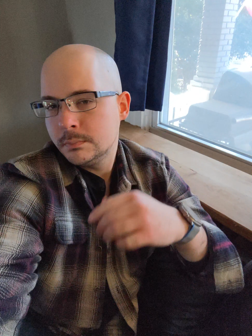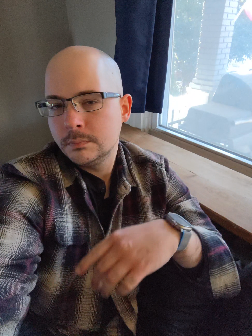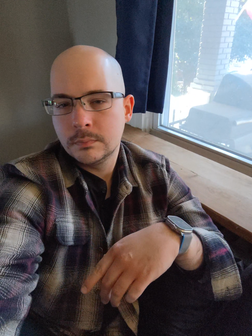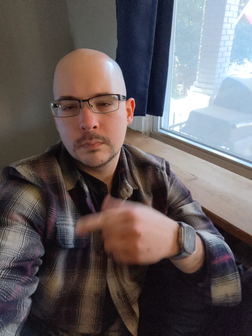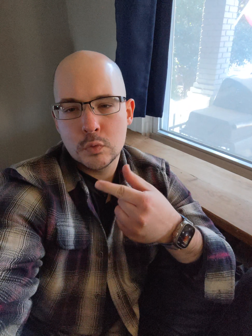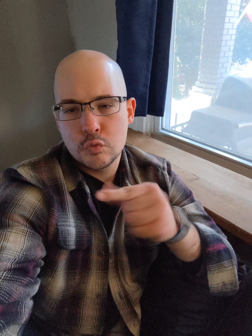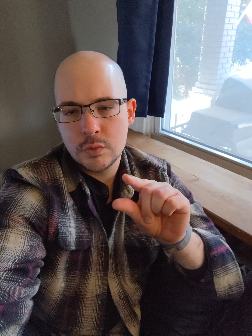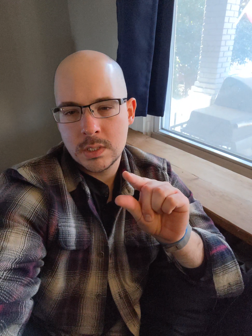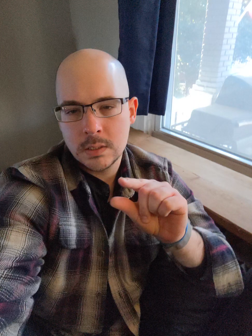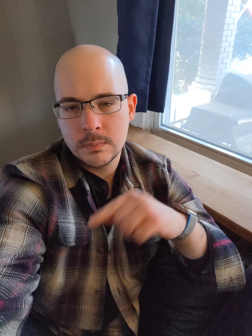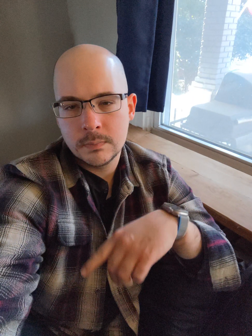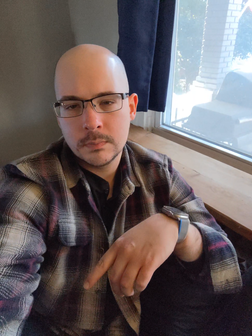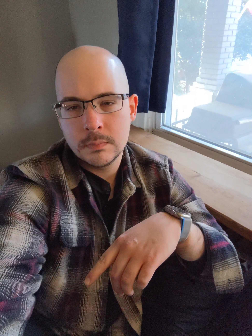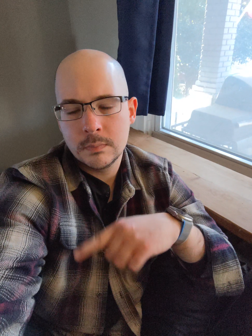green